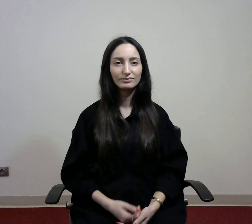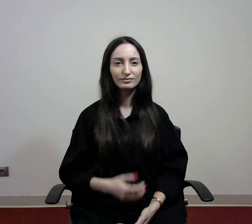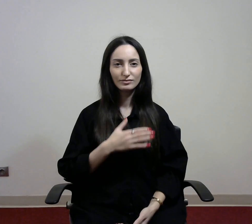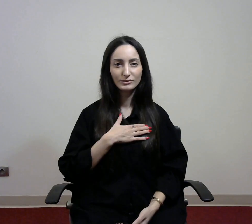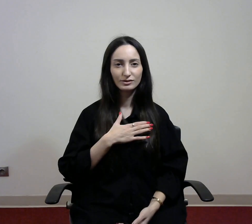mən